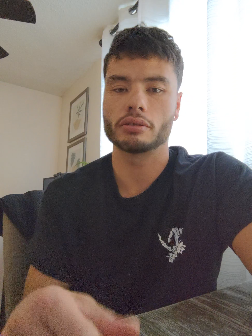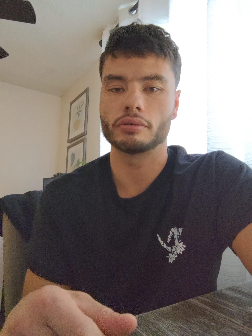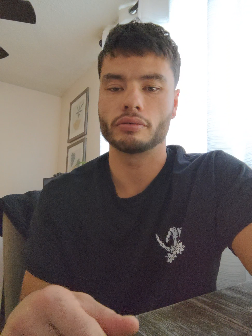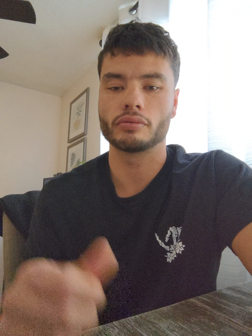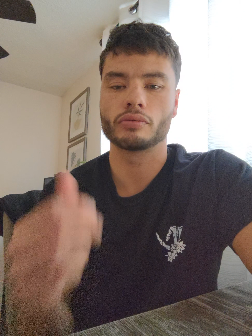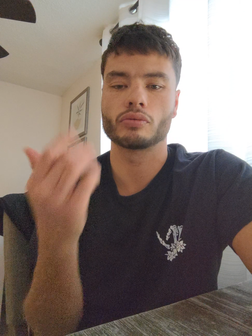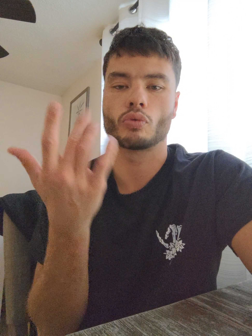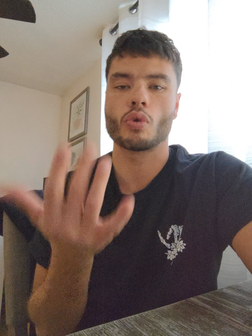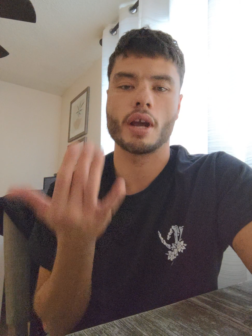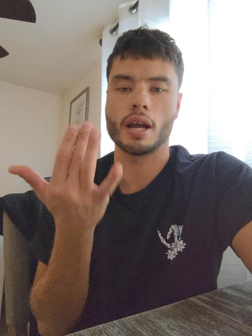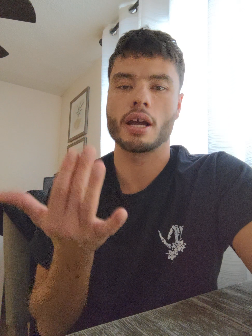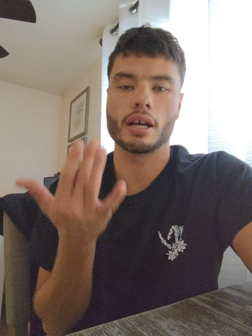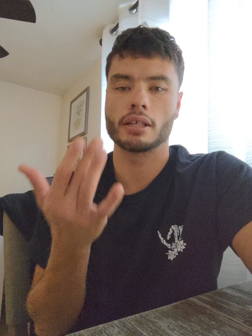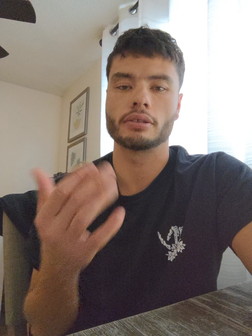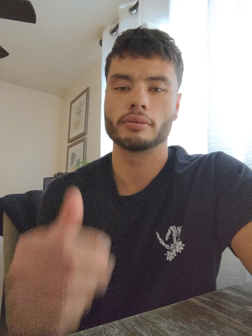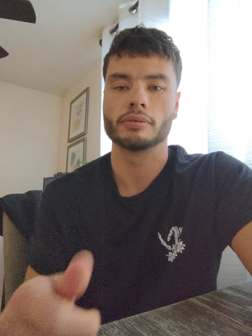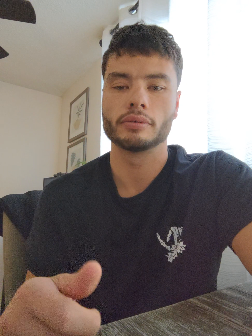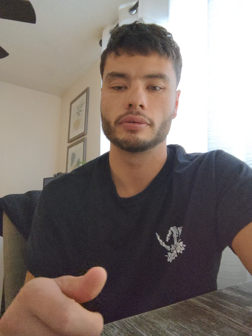wait